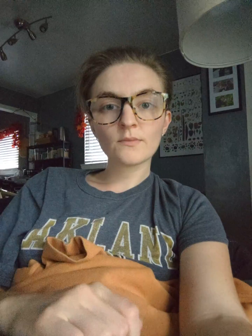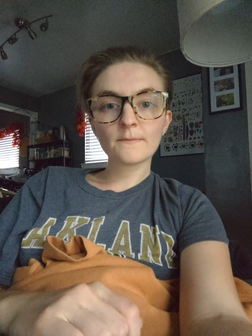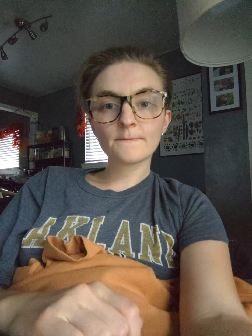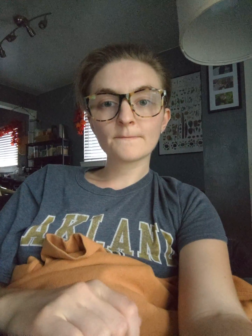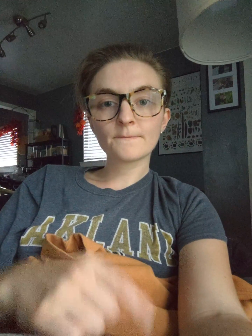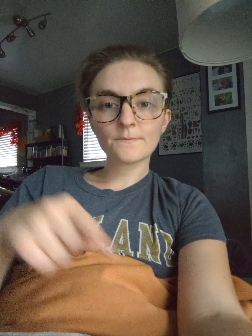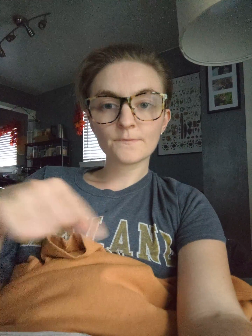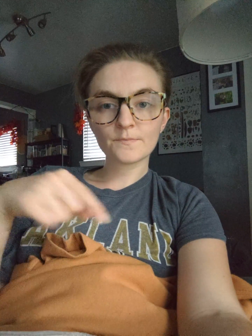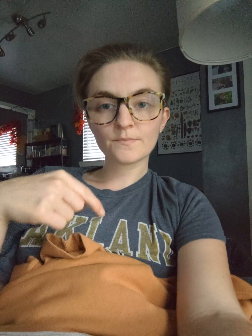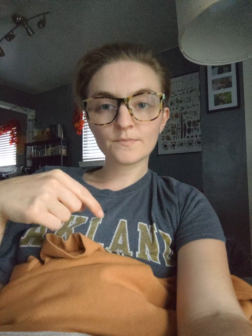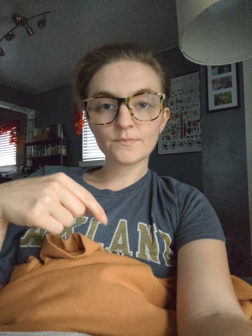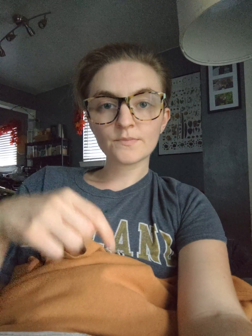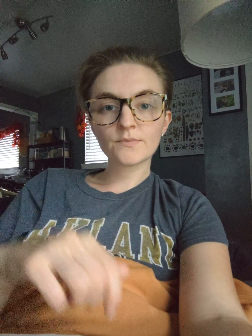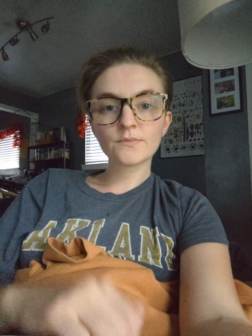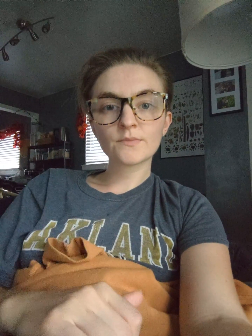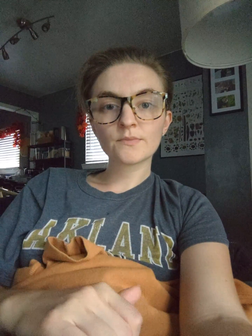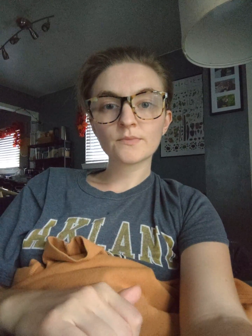flip-flop